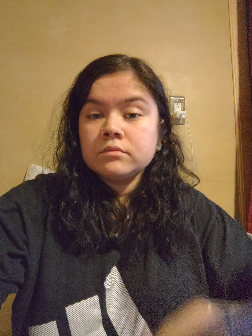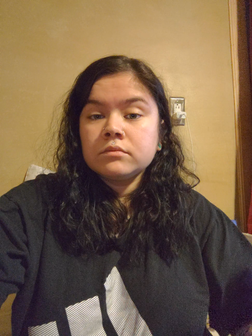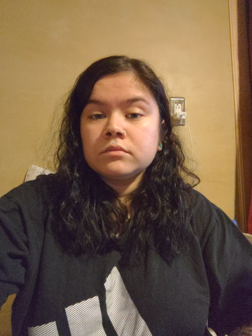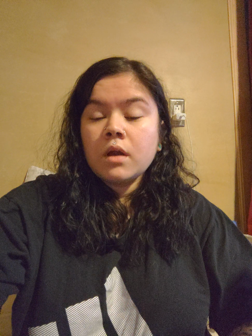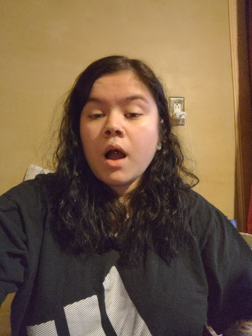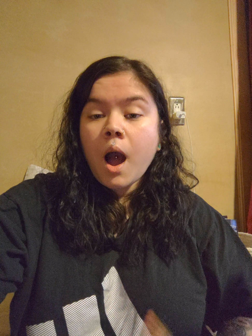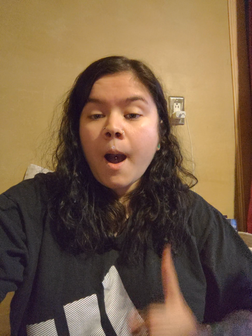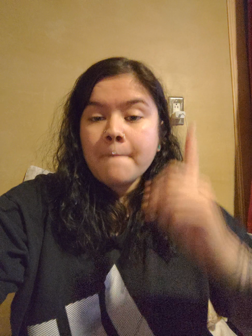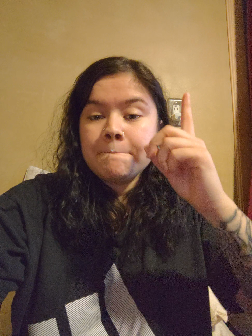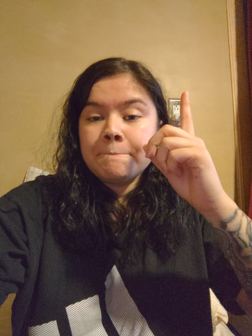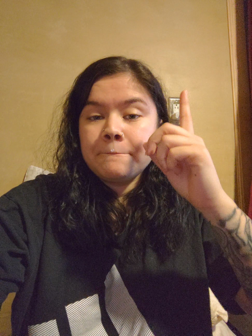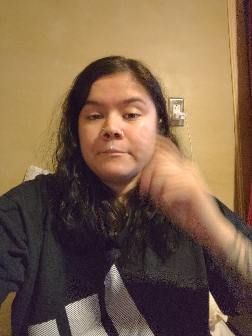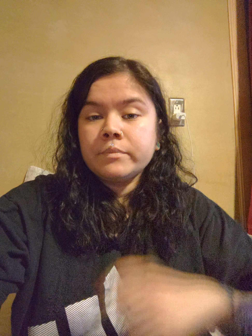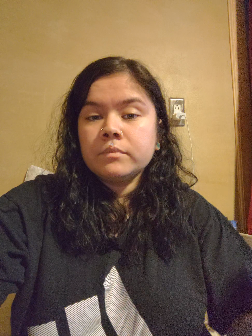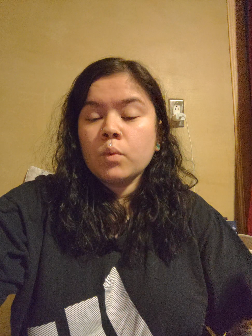up